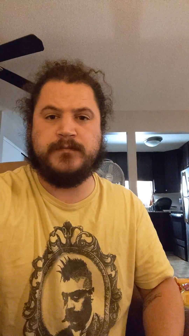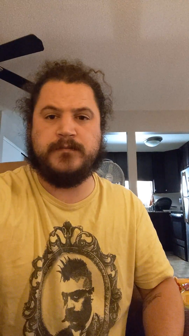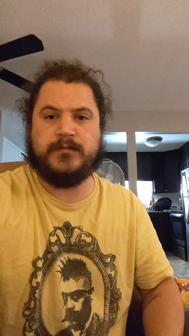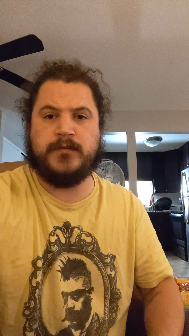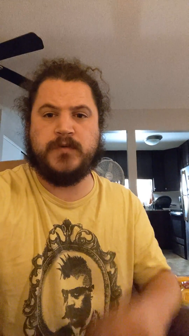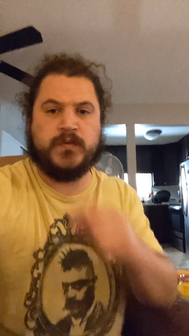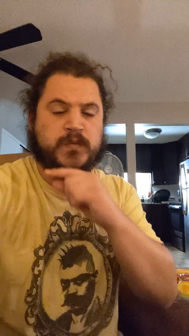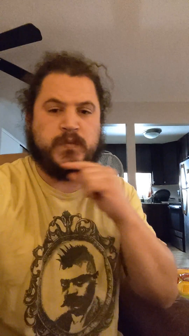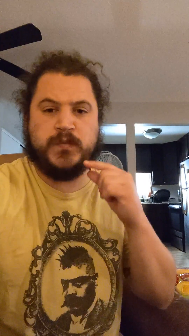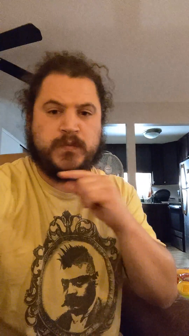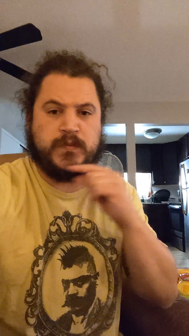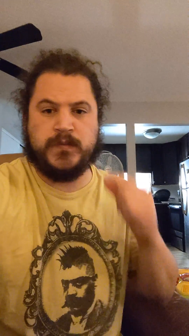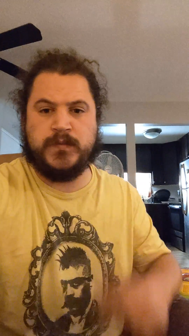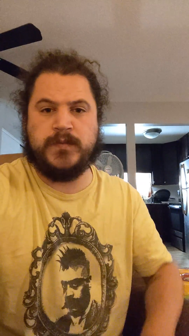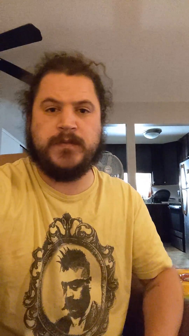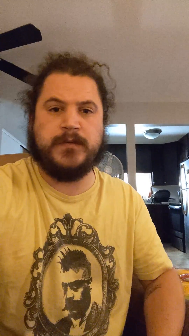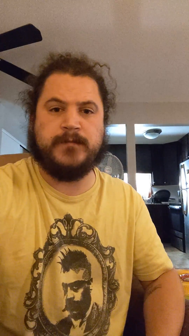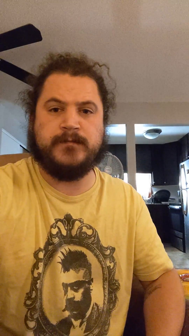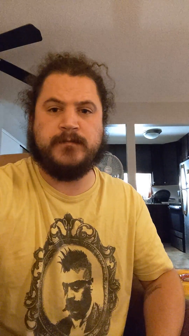glue